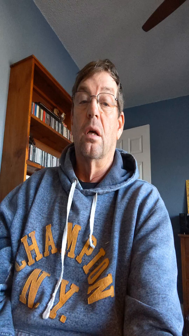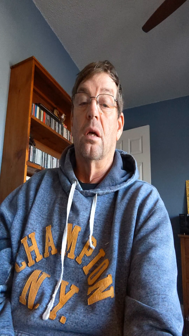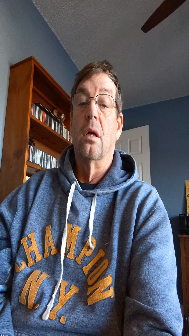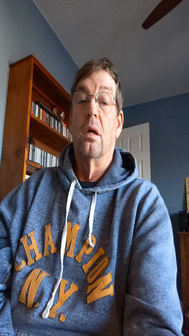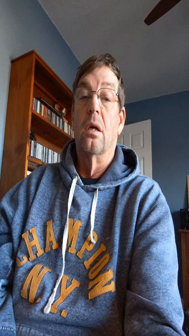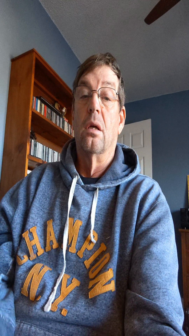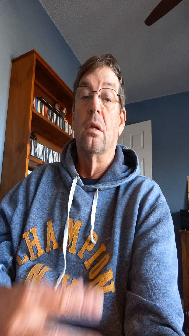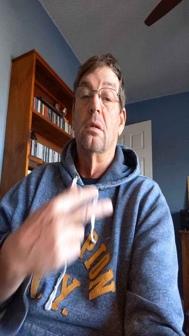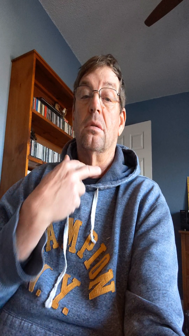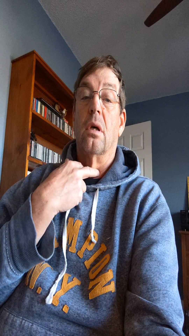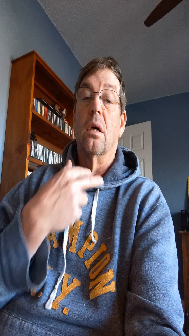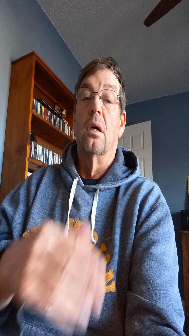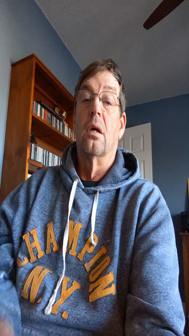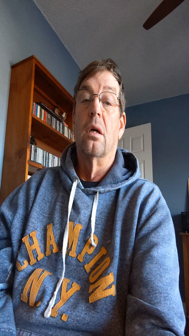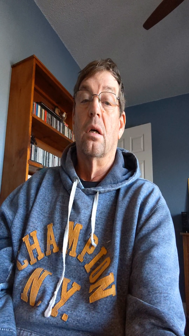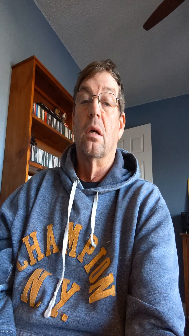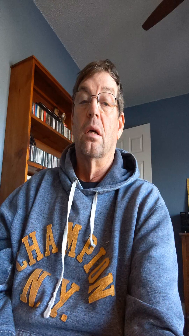stuck